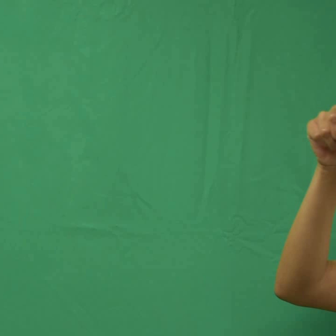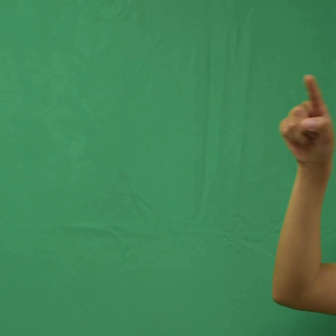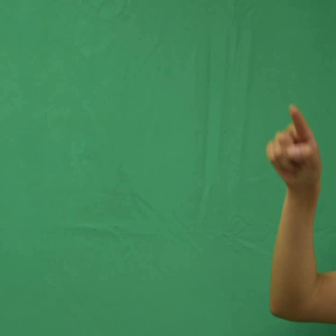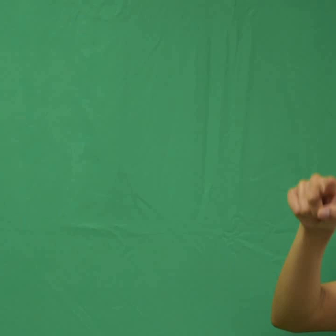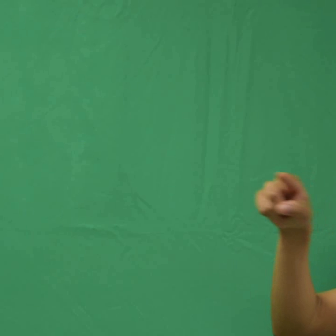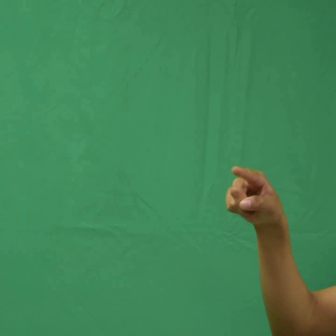Z